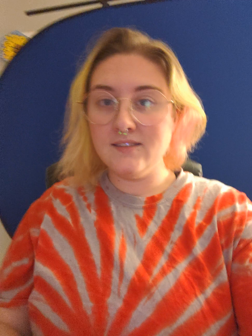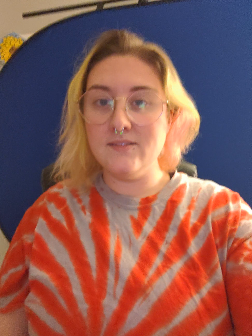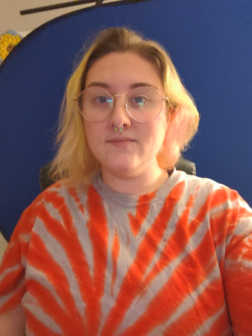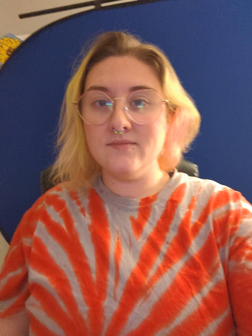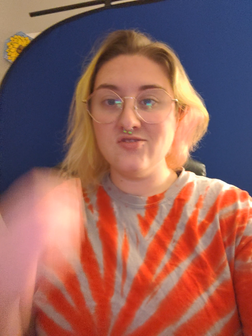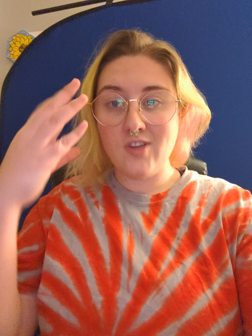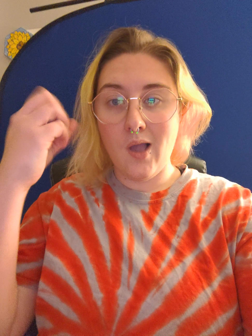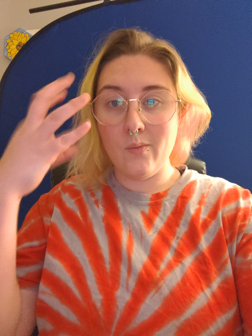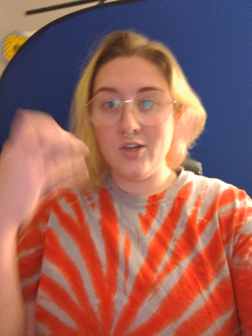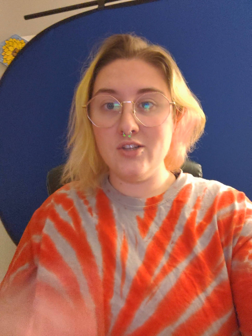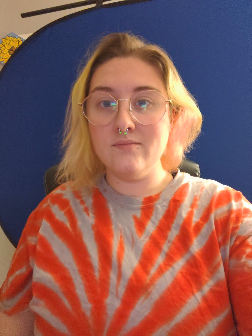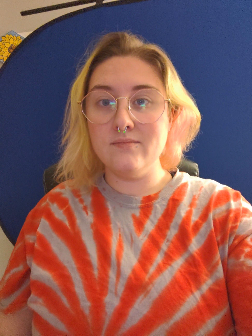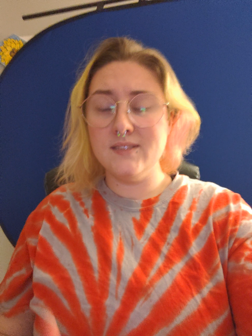shower